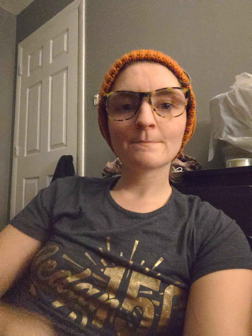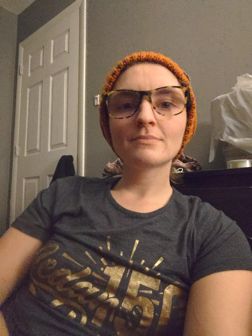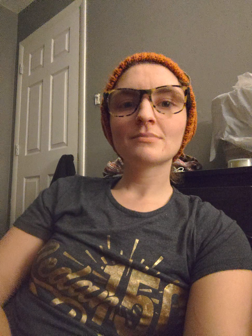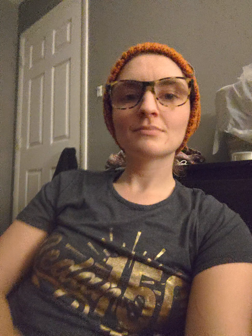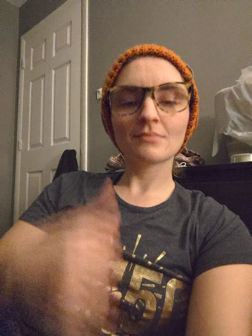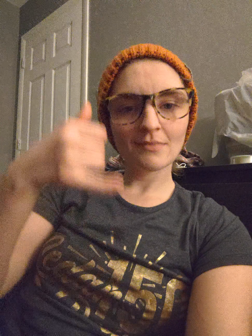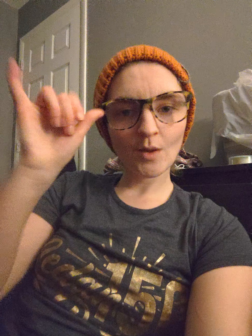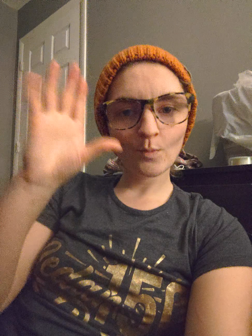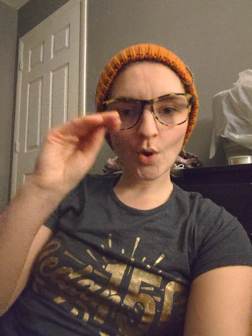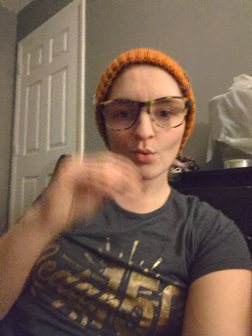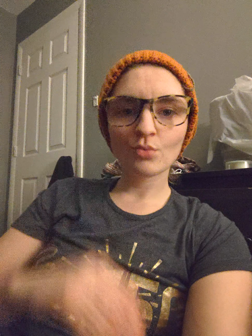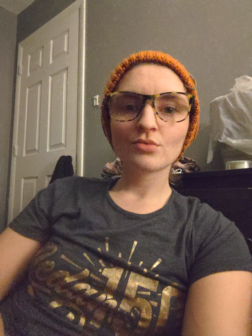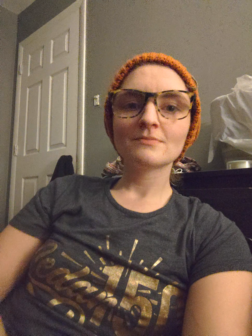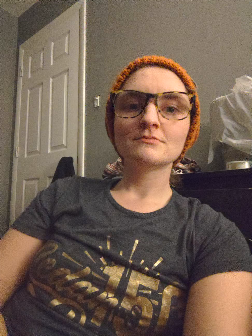cowboy